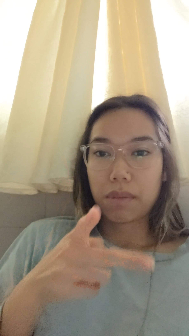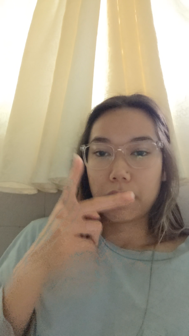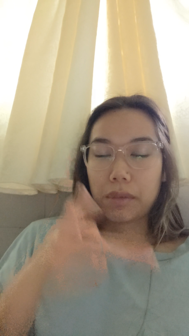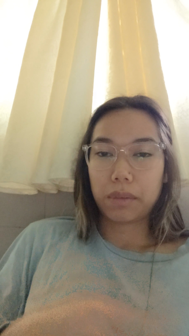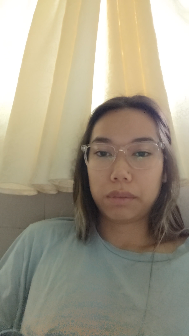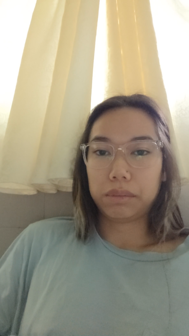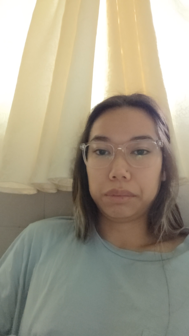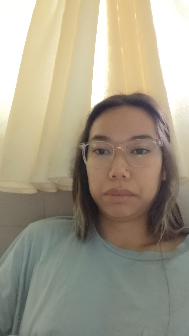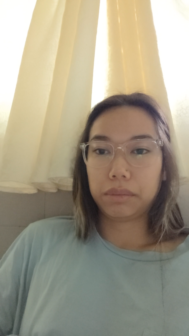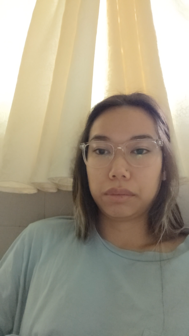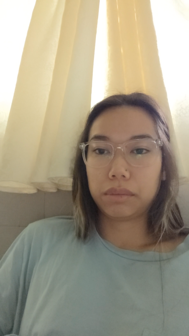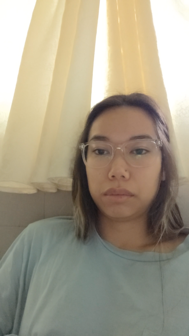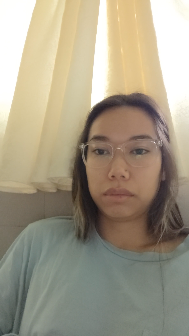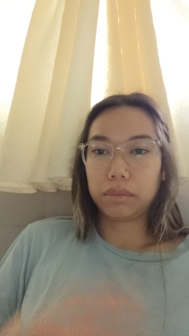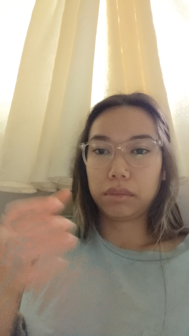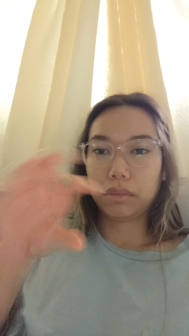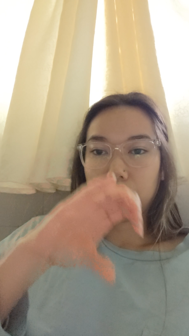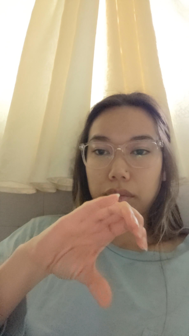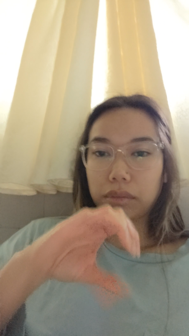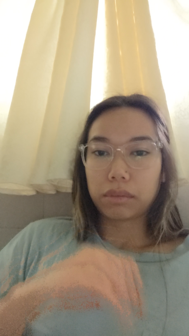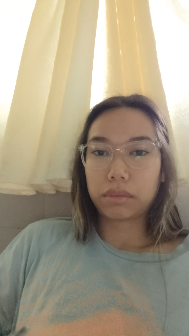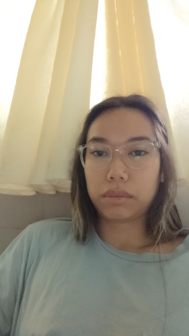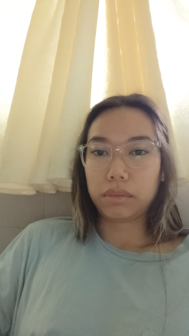dump